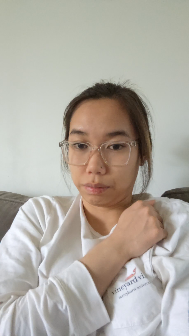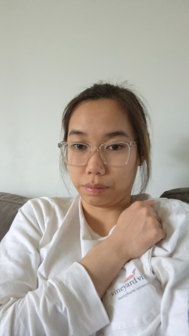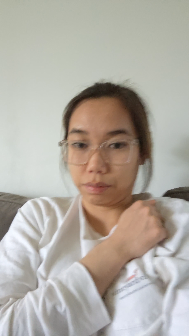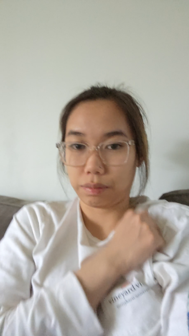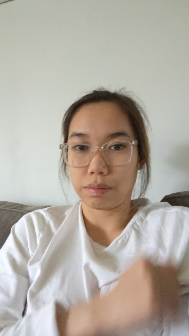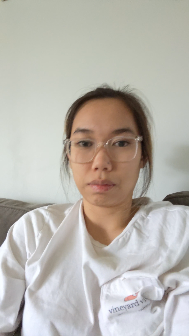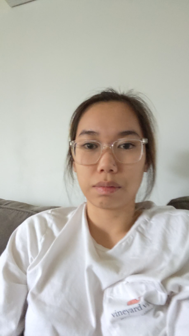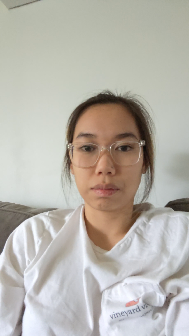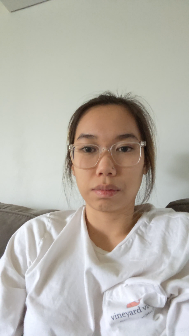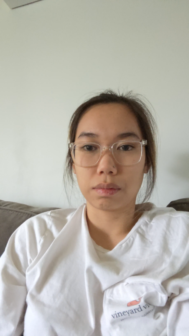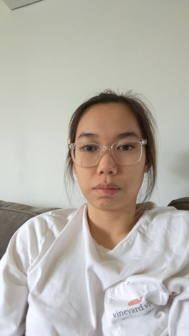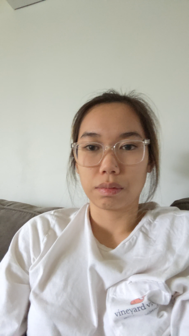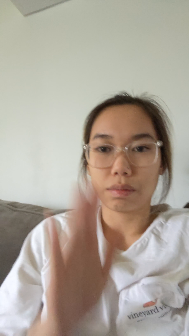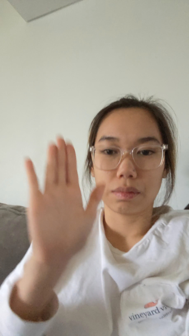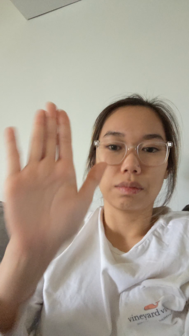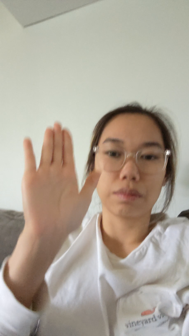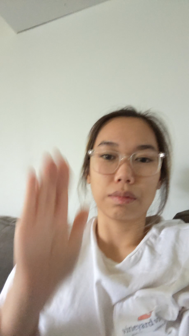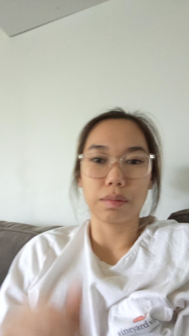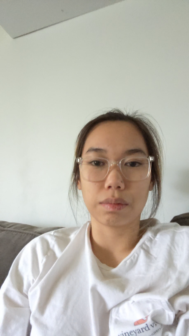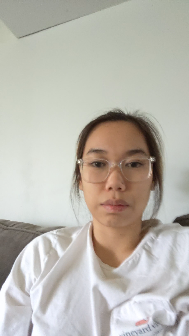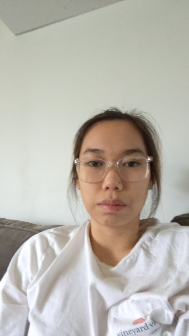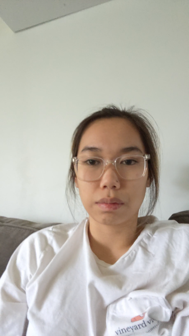give me five